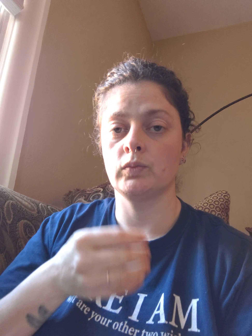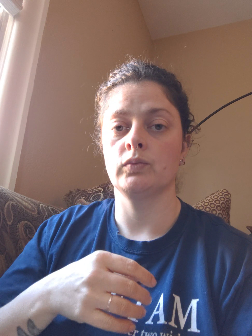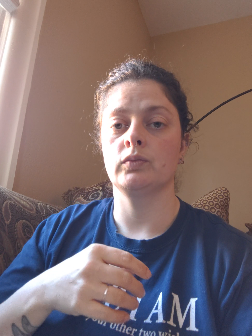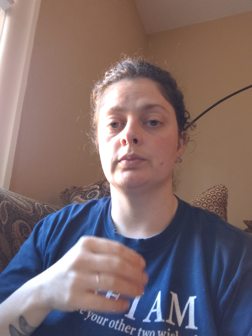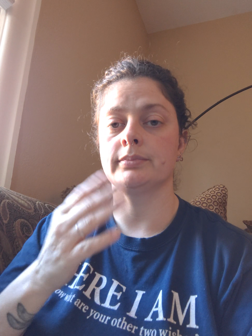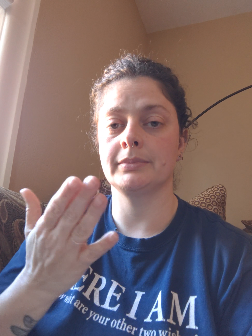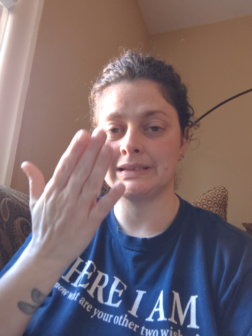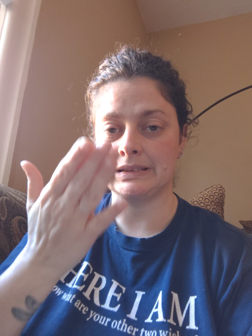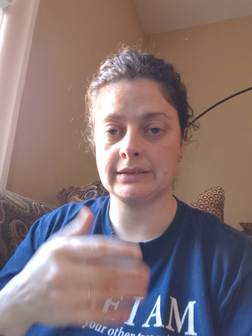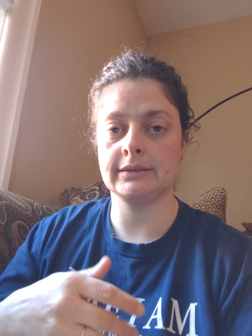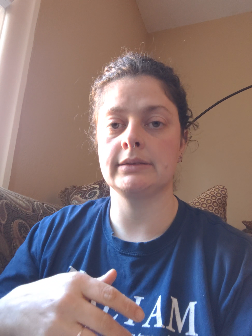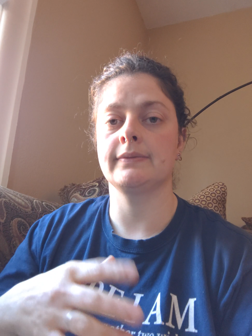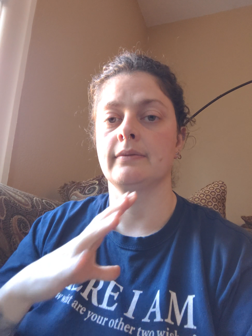mitten